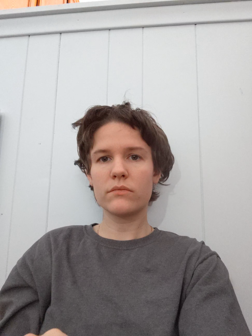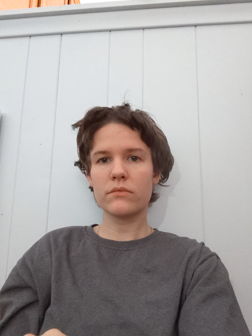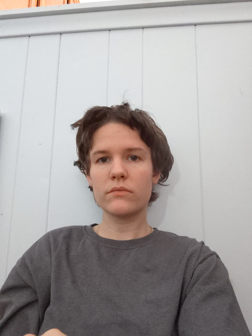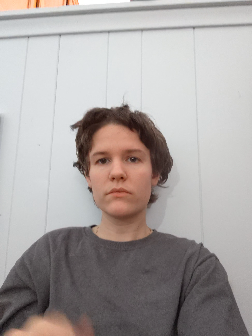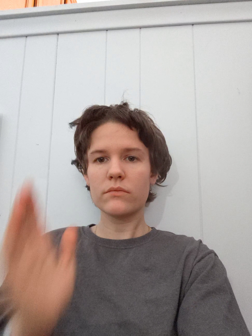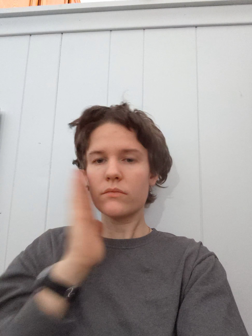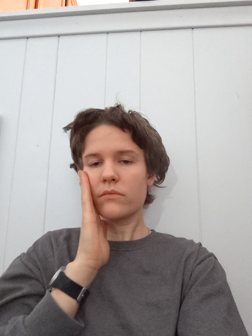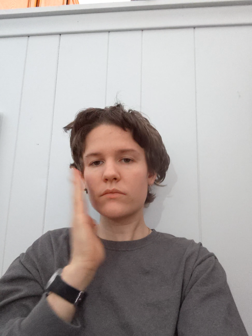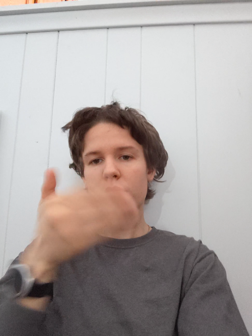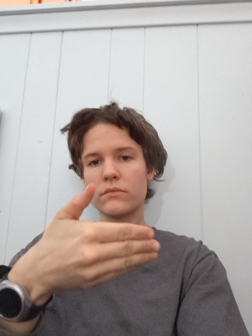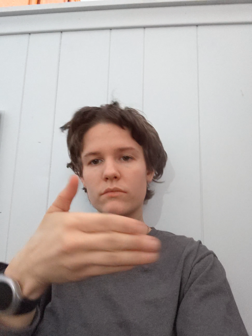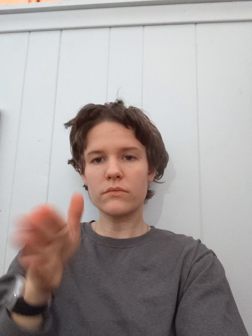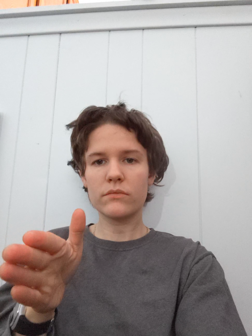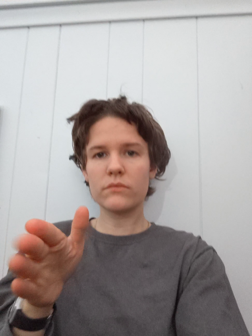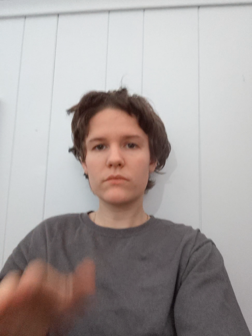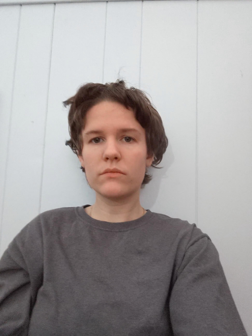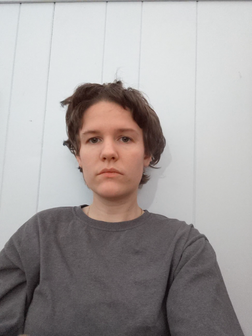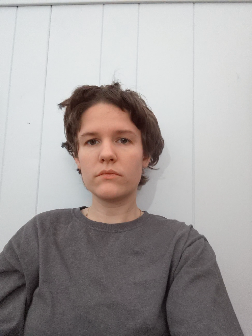bedroom